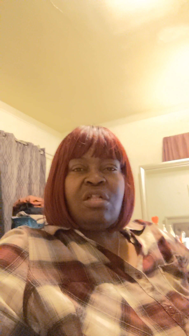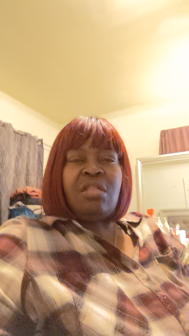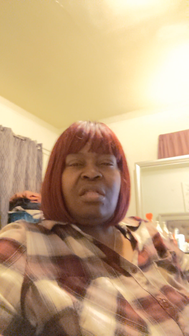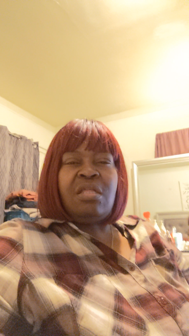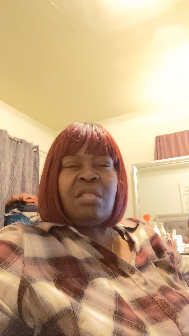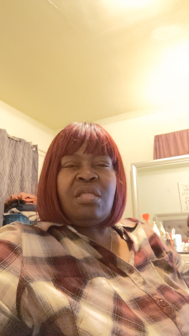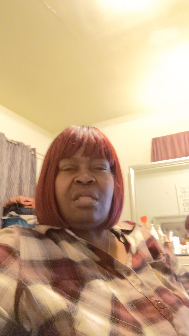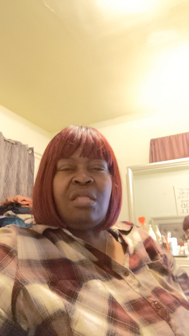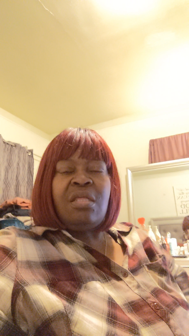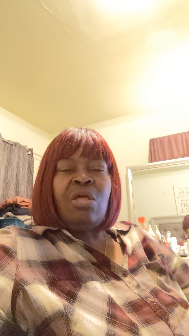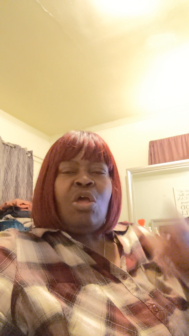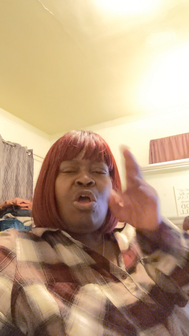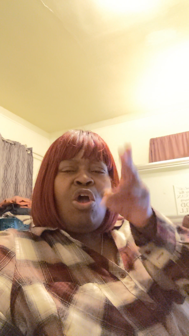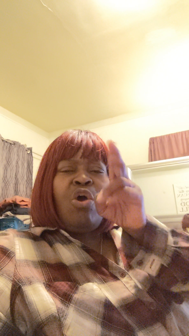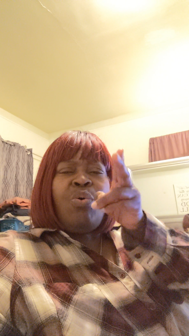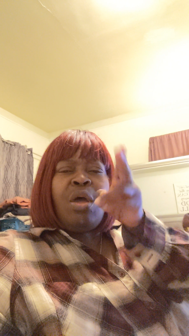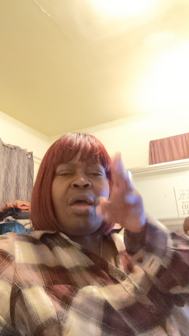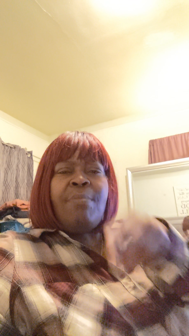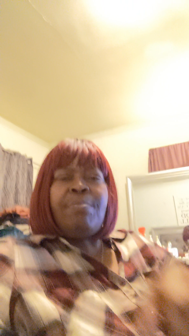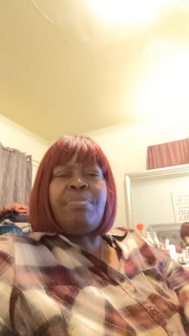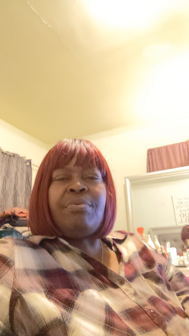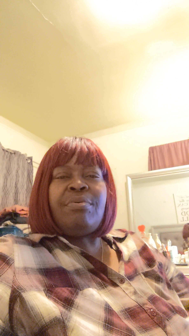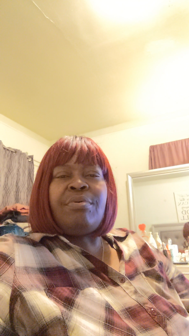hurry